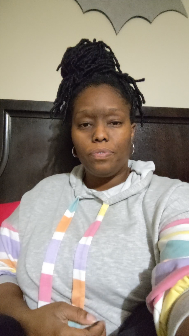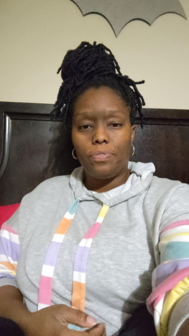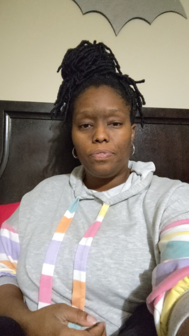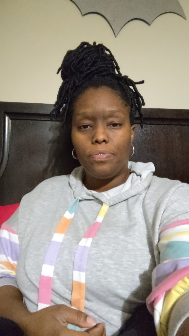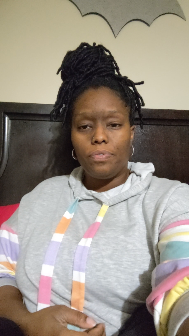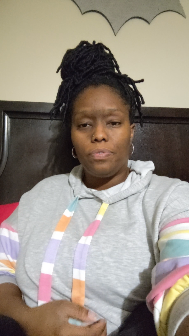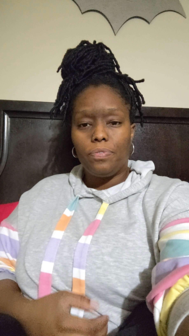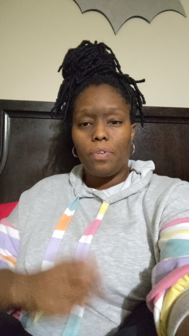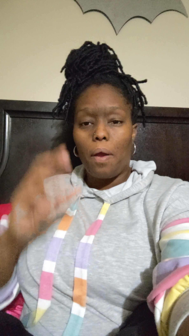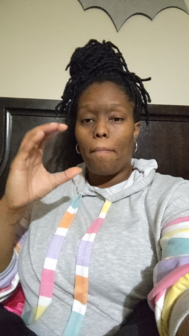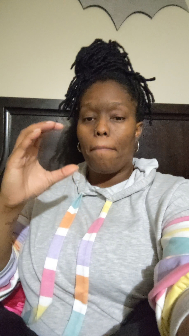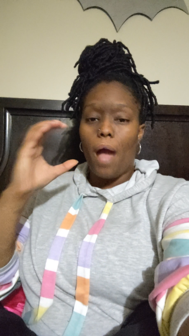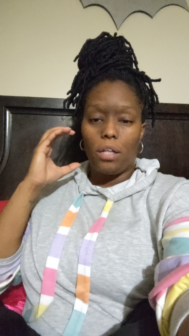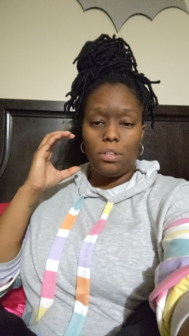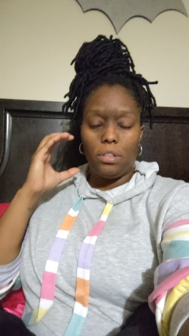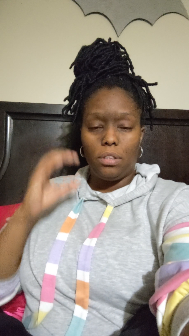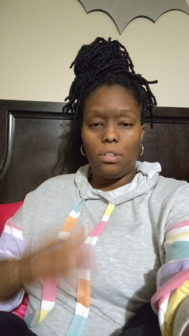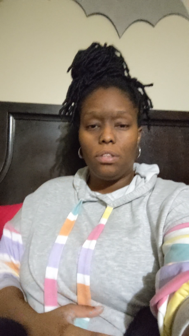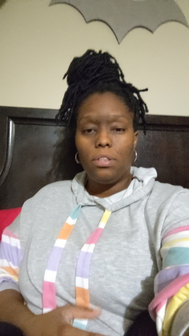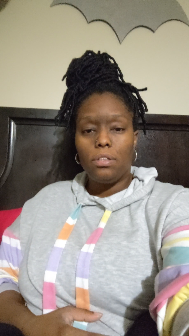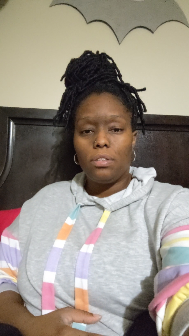bus